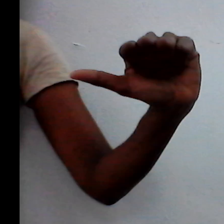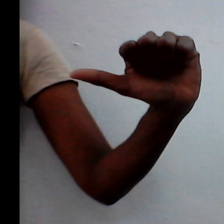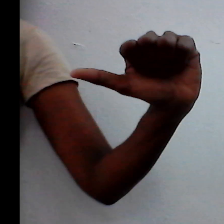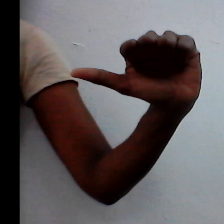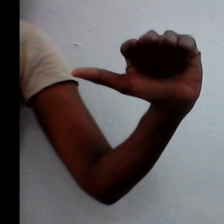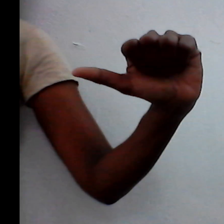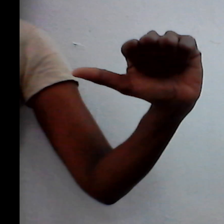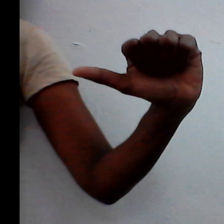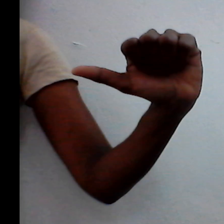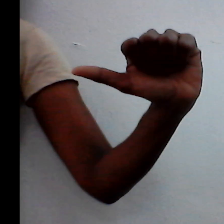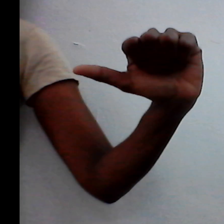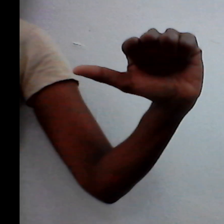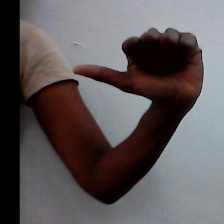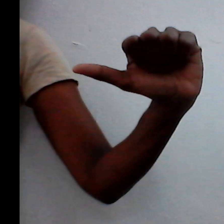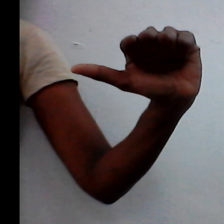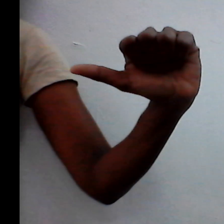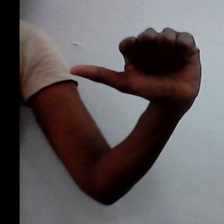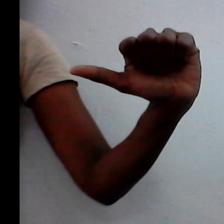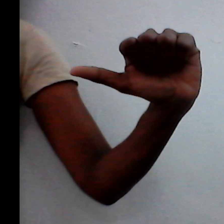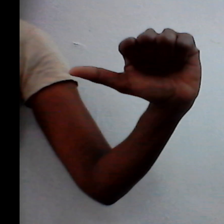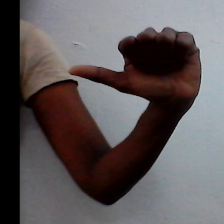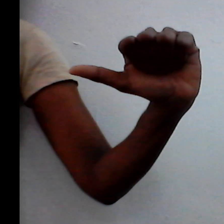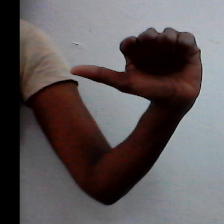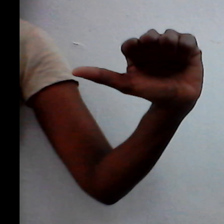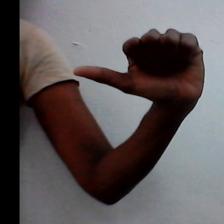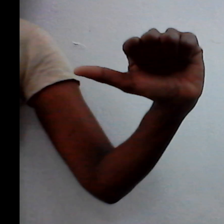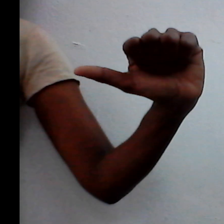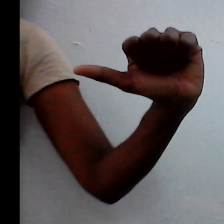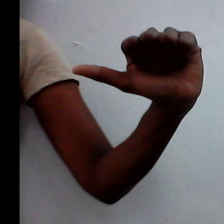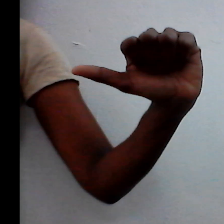എ